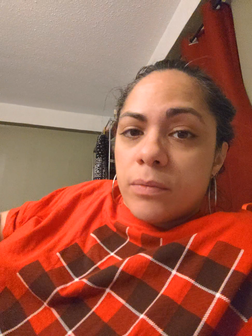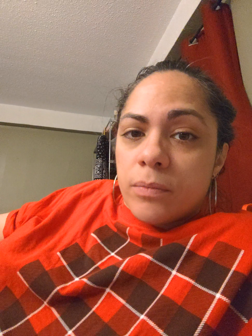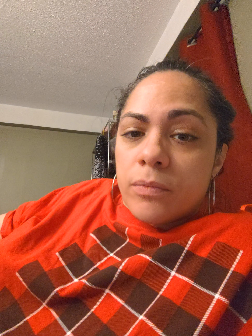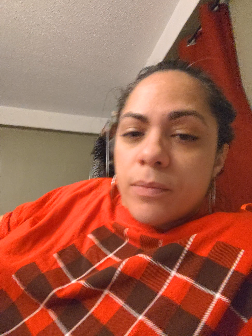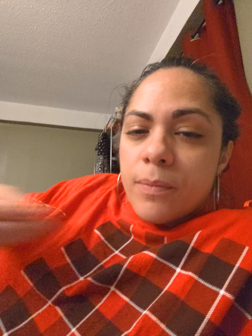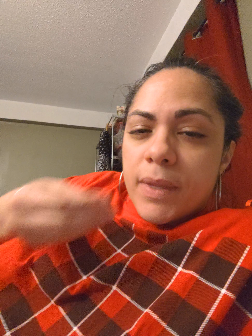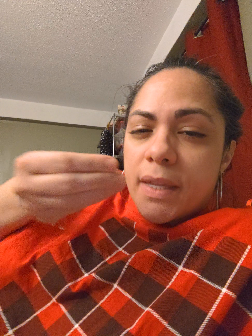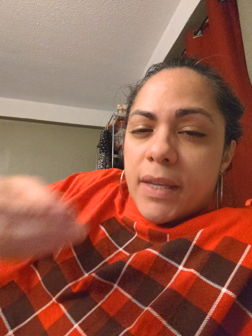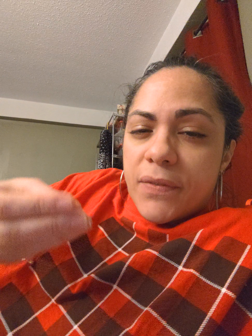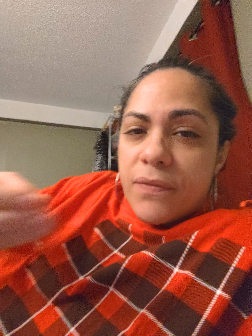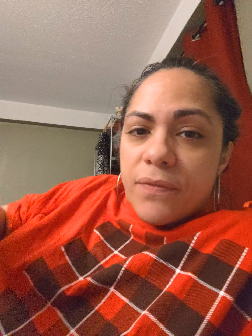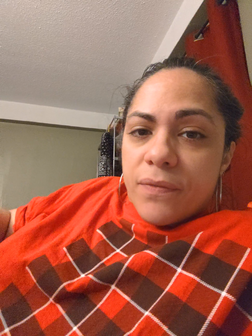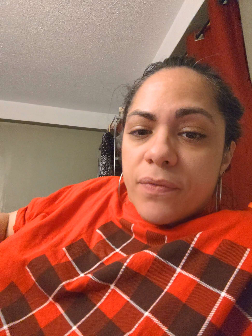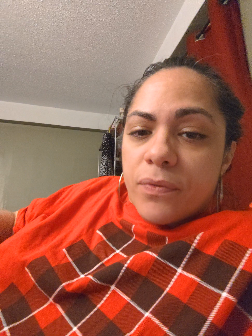give